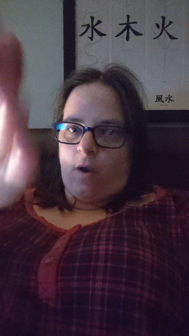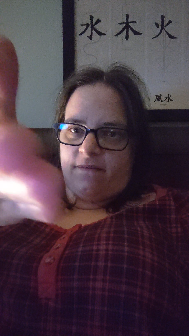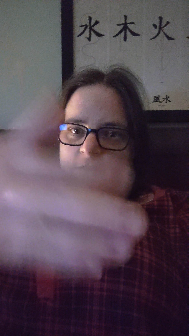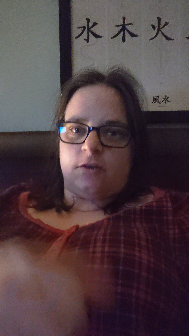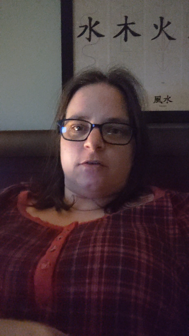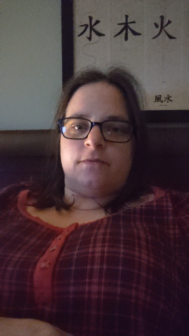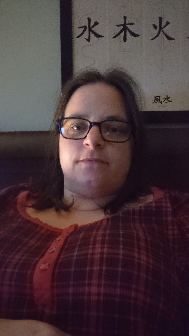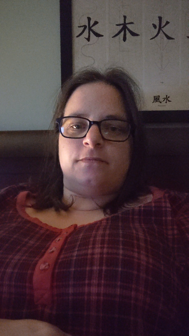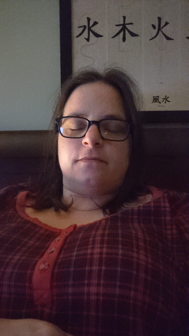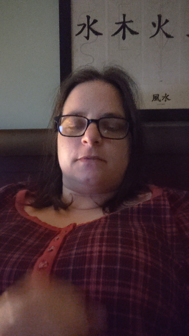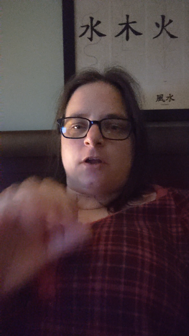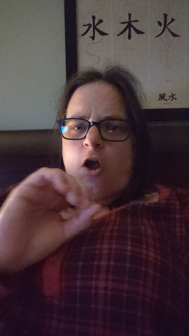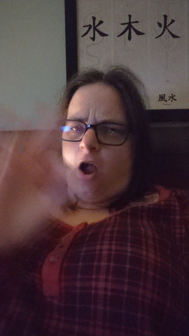off